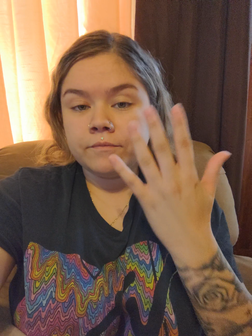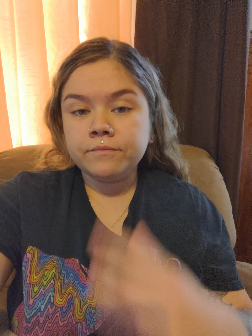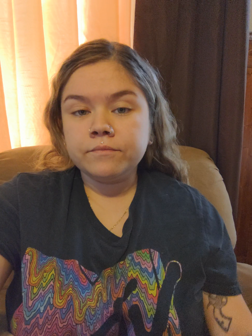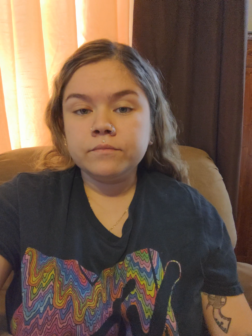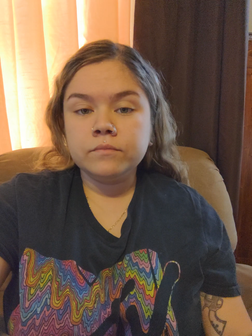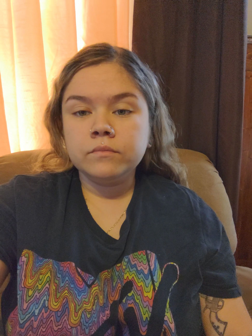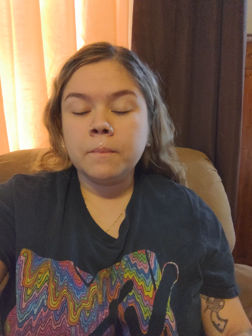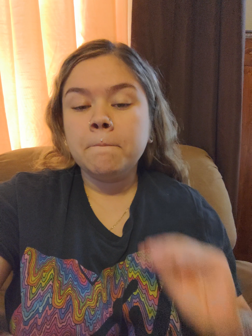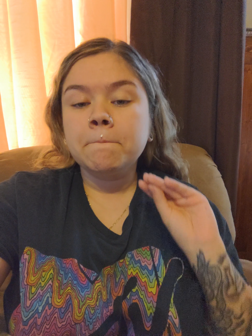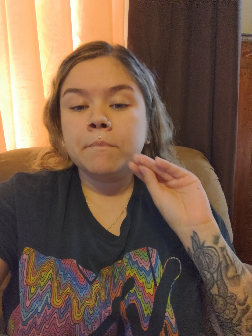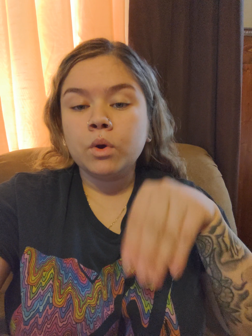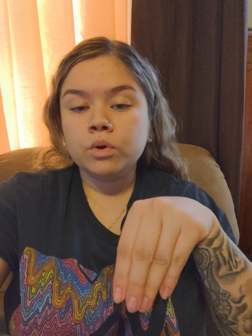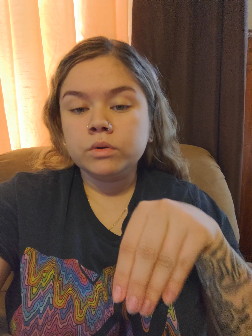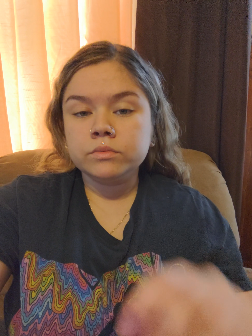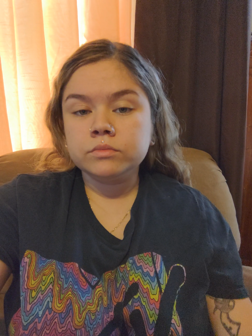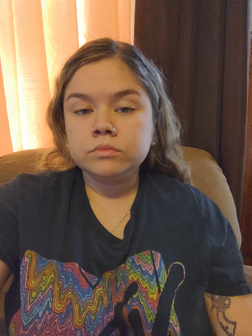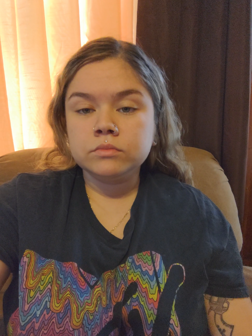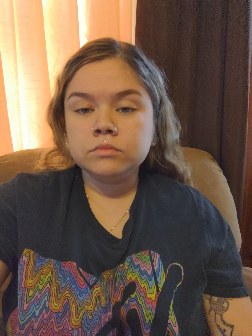put